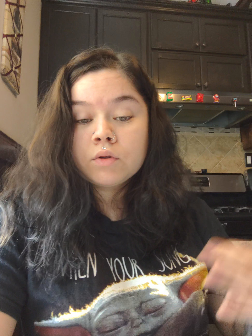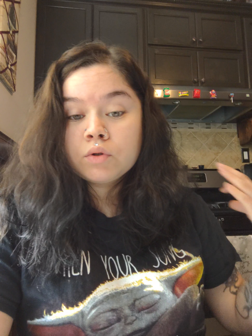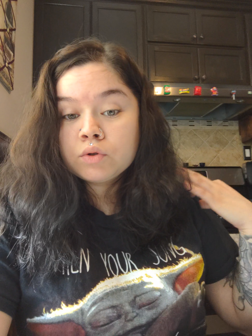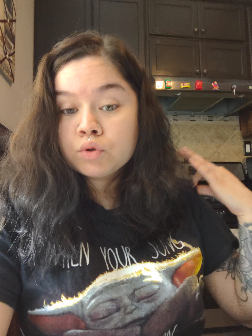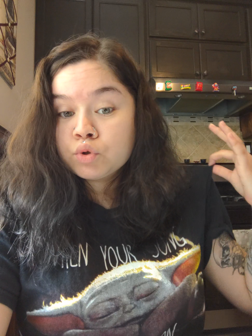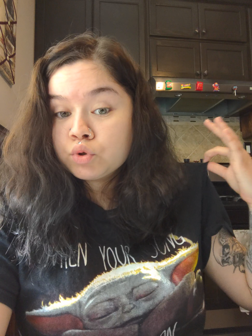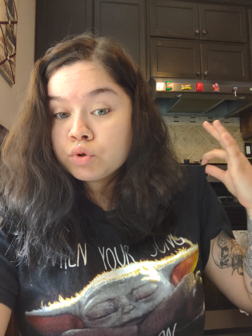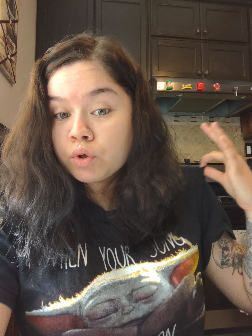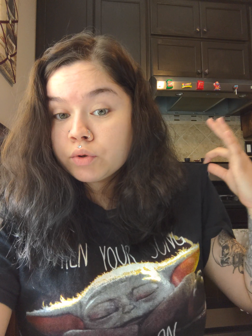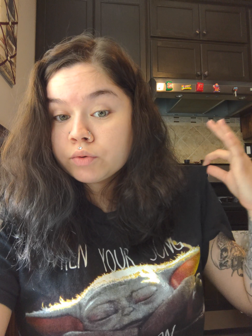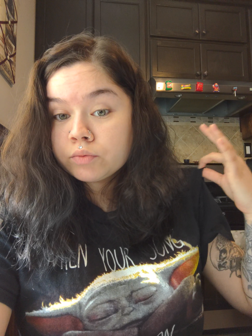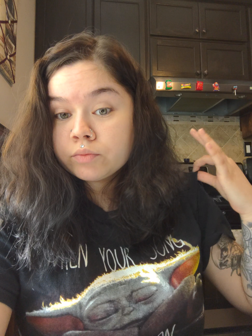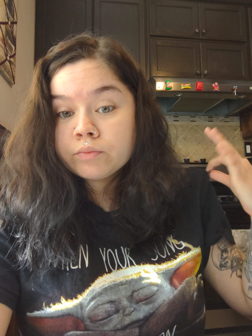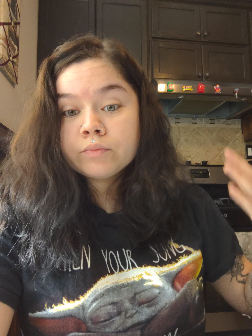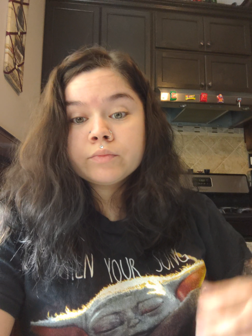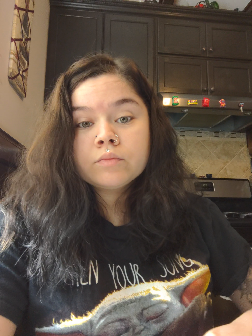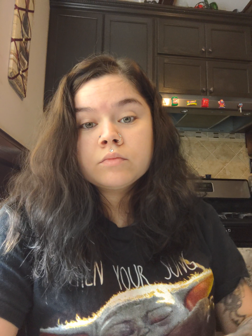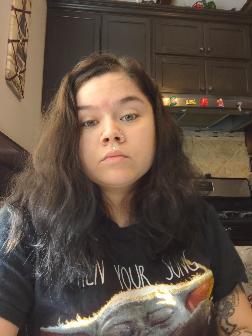shirt